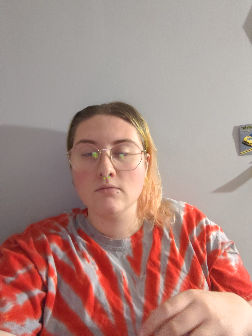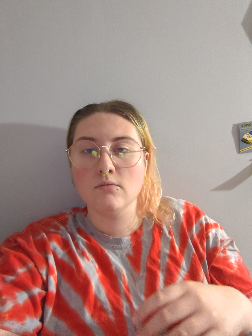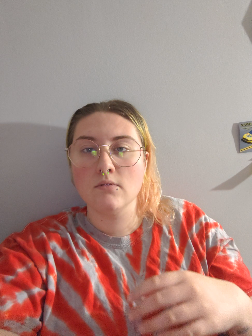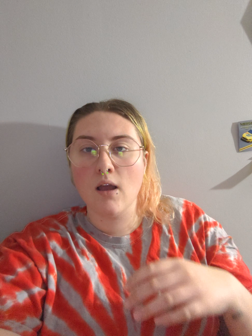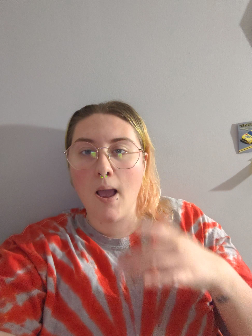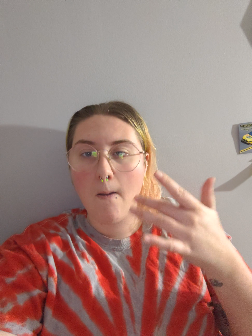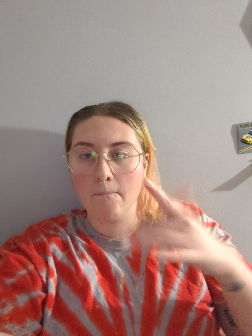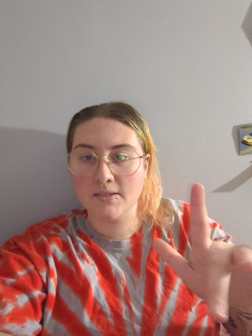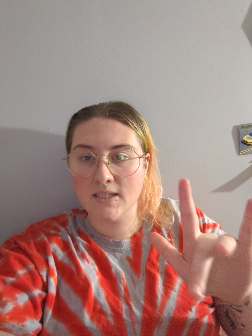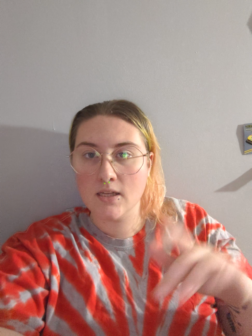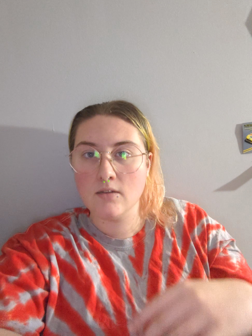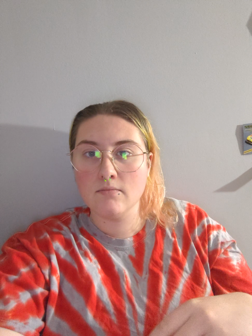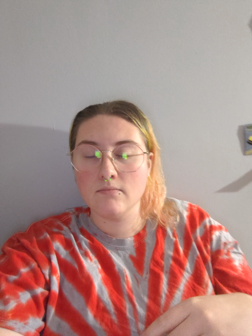empty